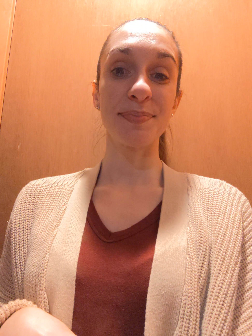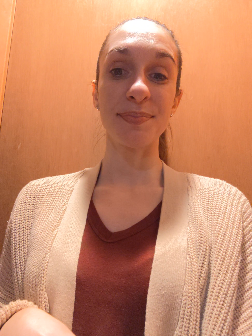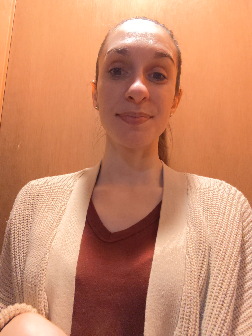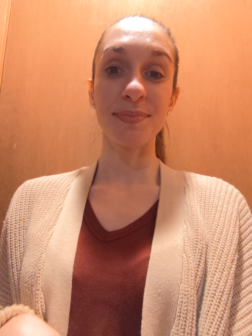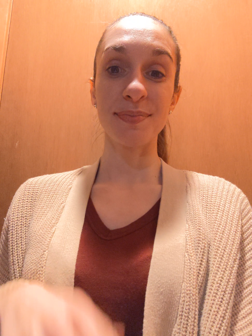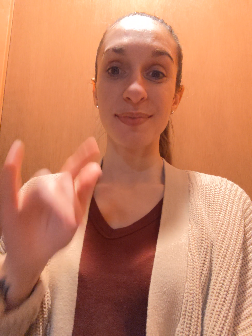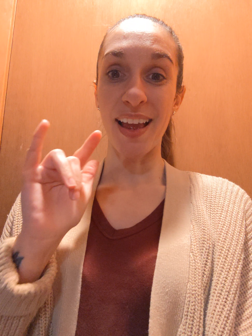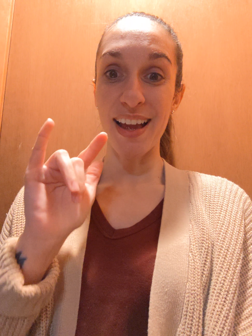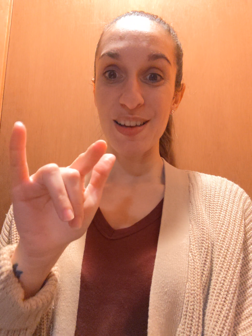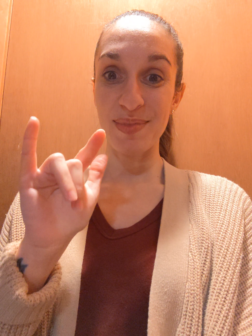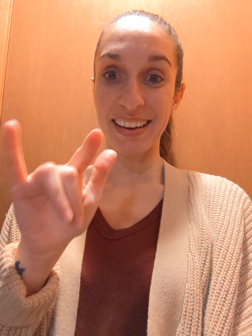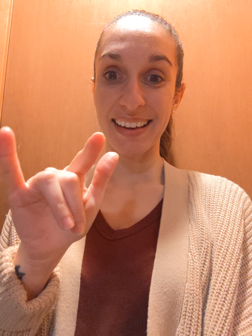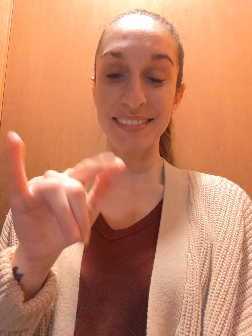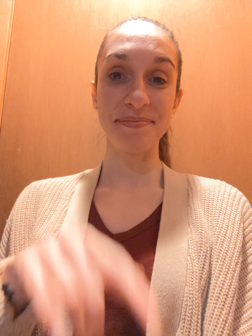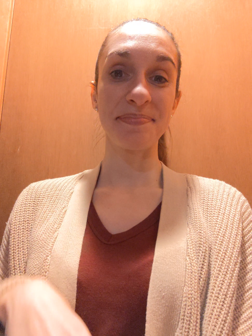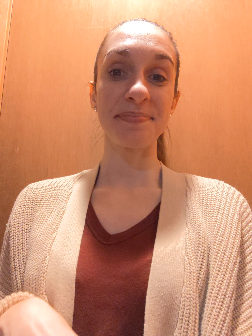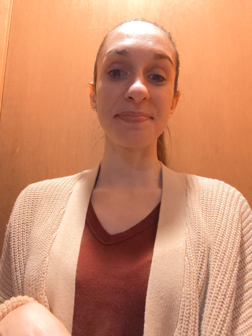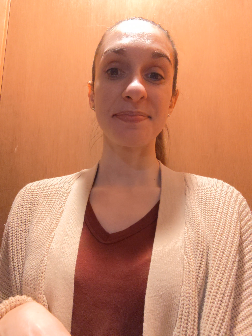airplane